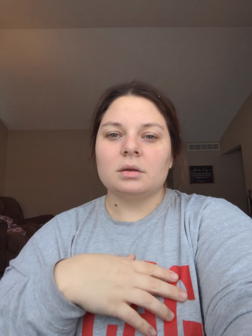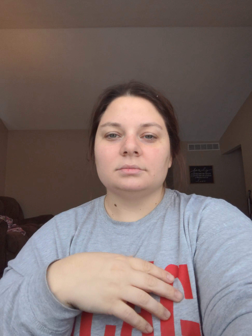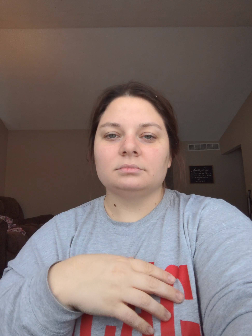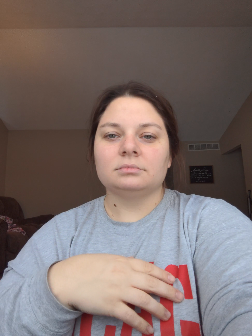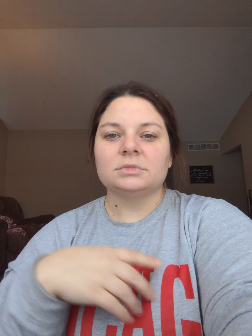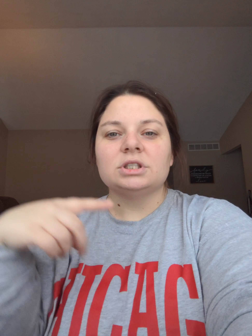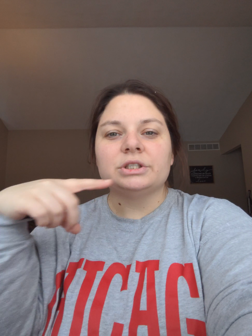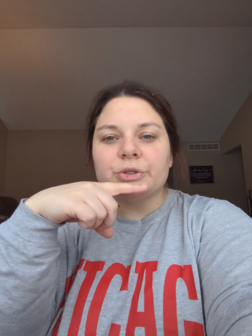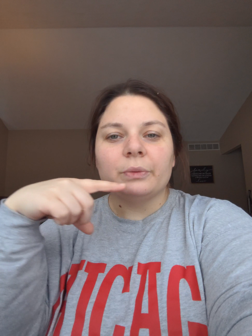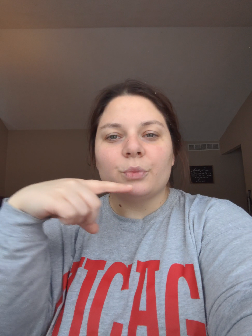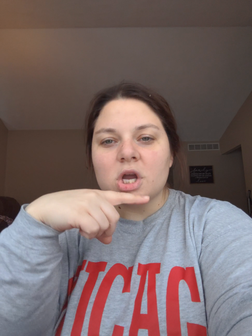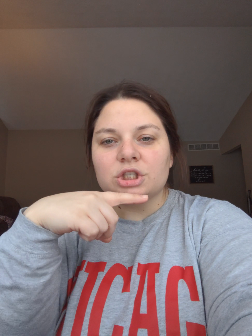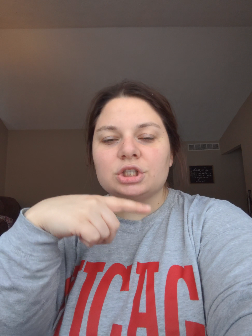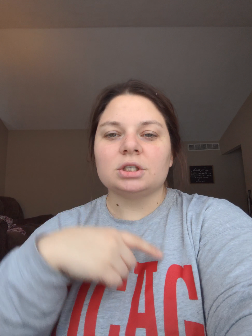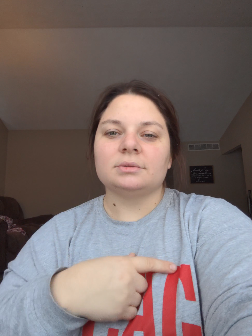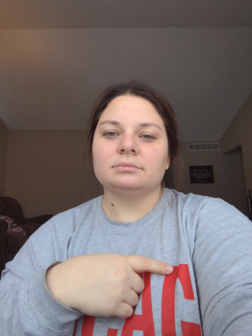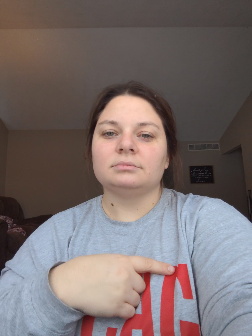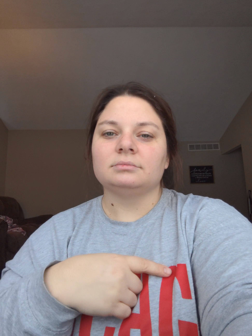toothbrush